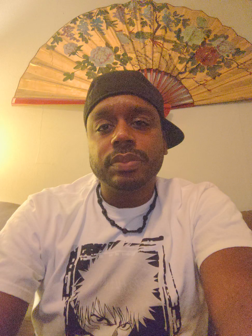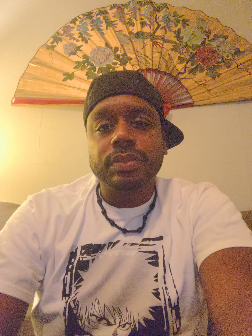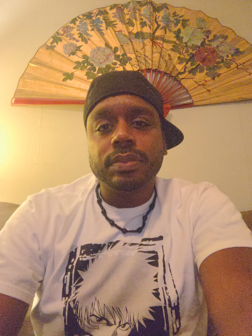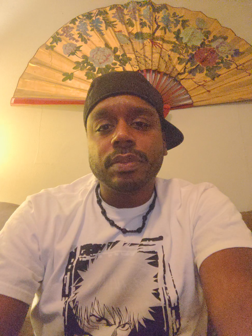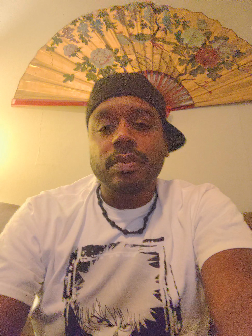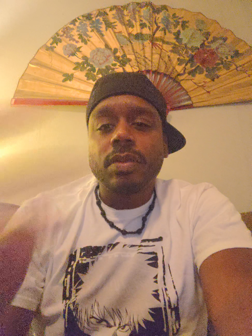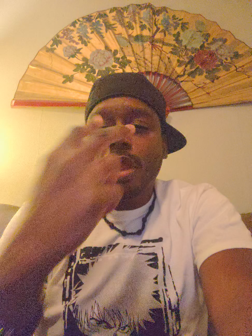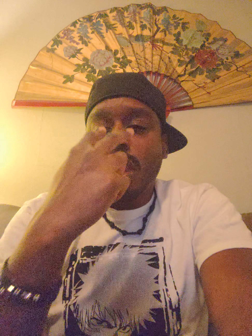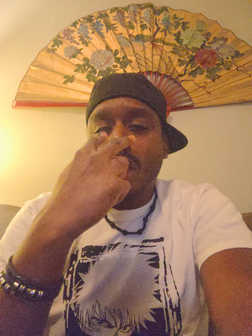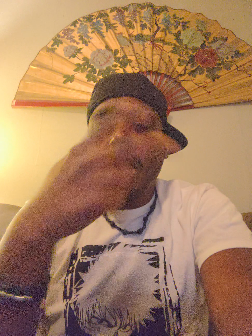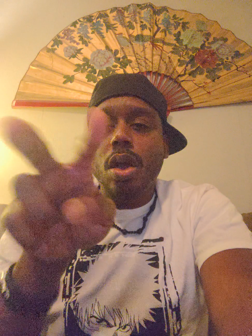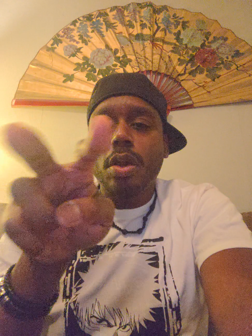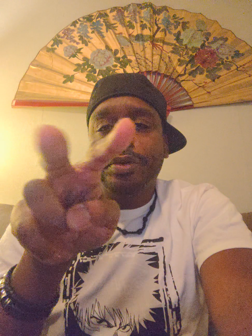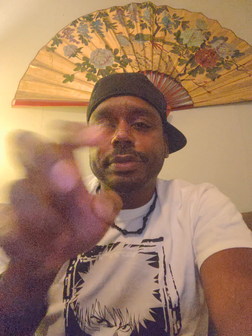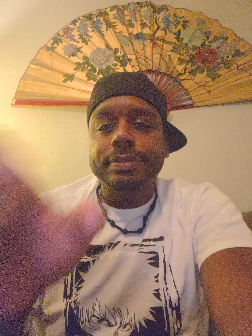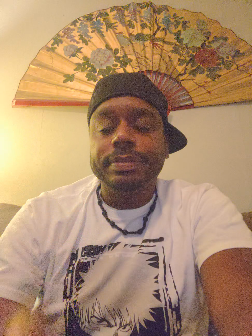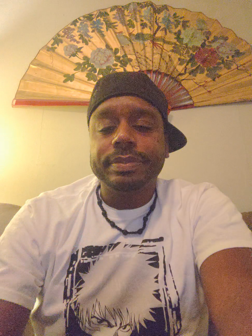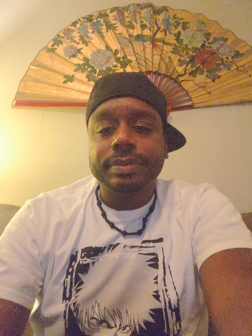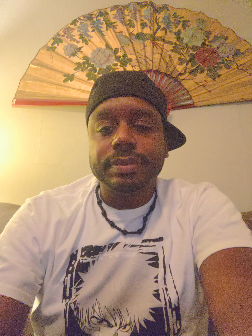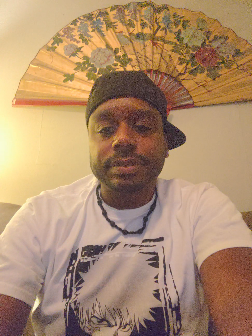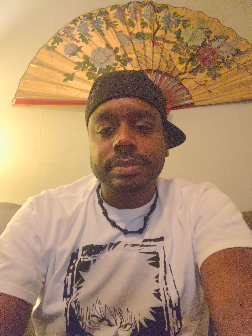look